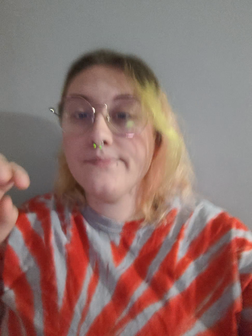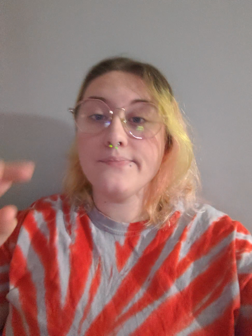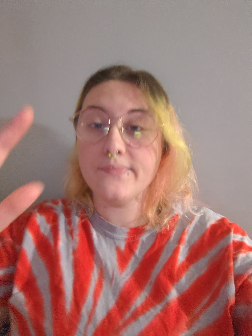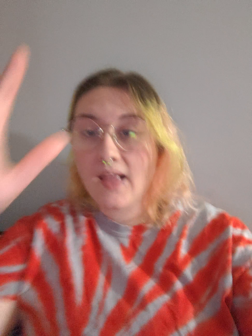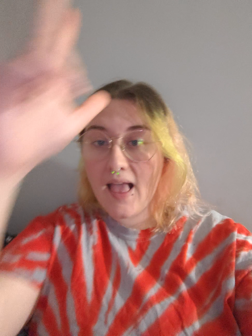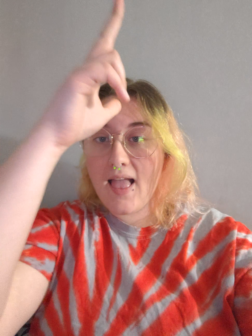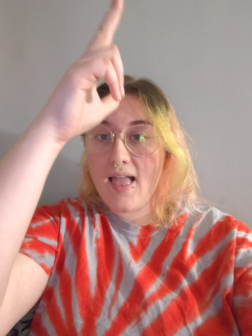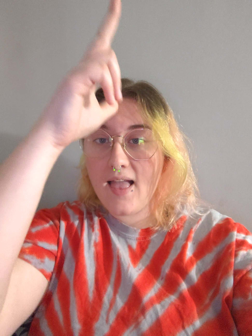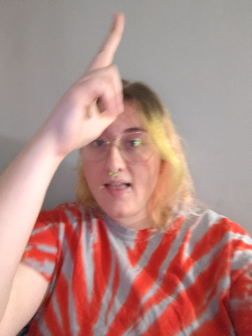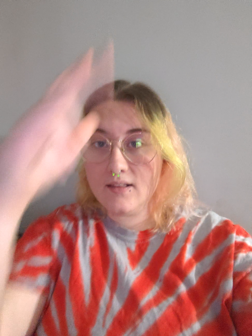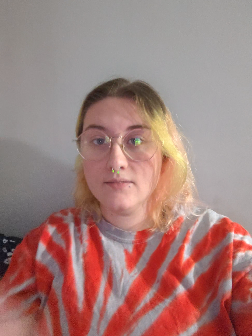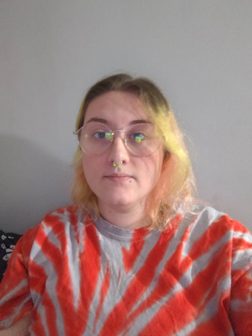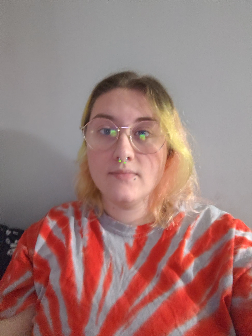hen